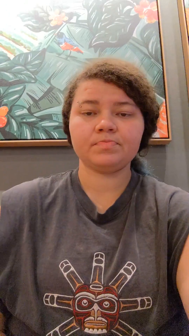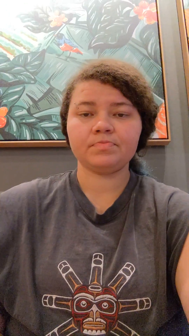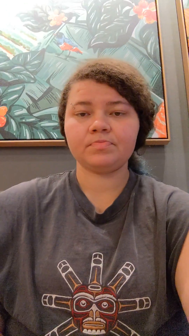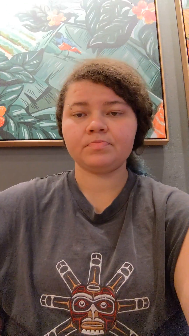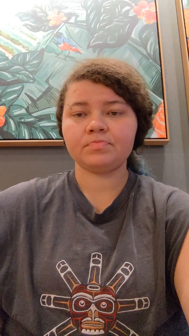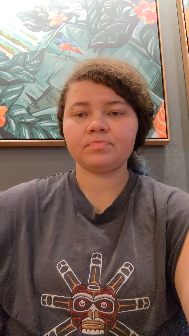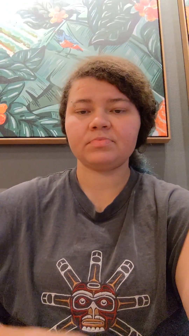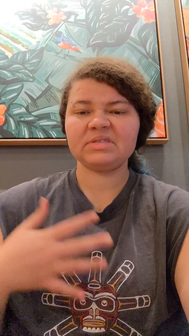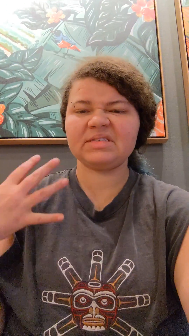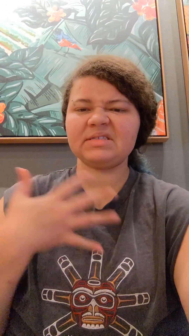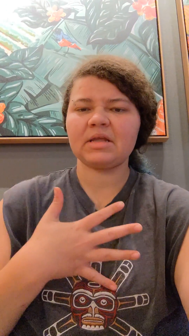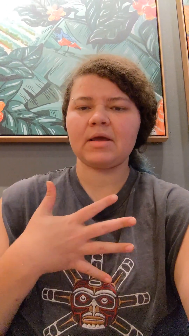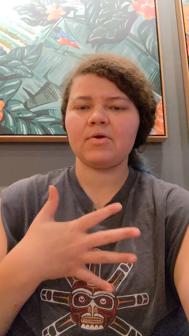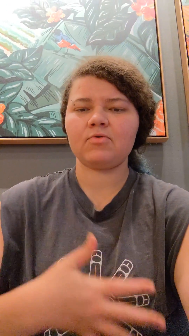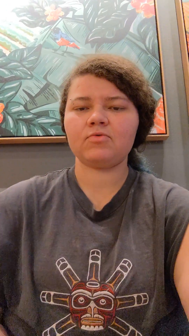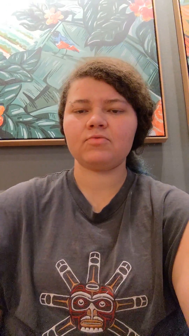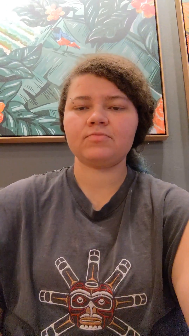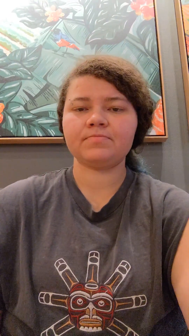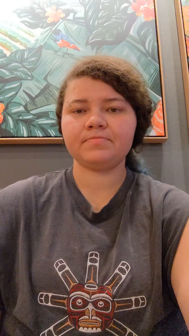scared